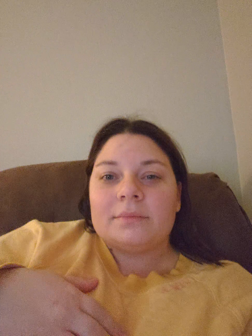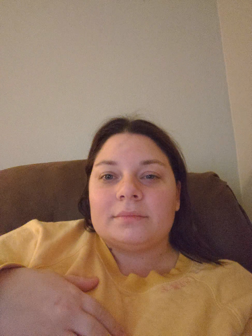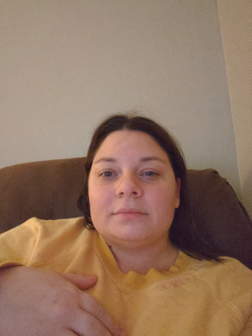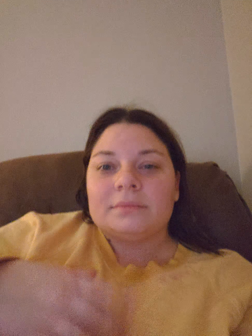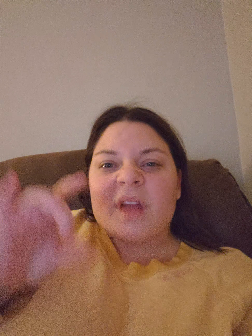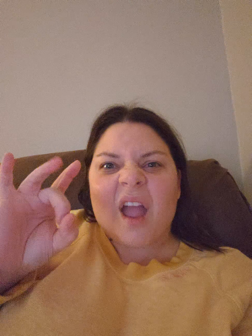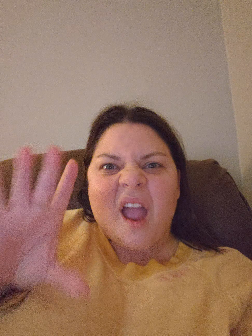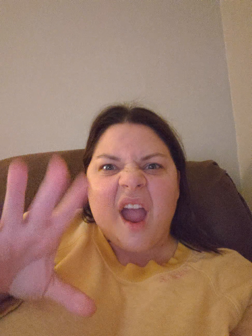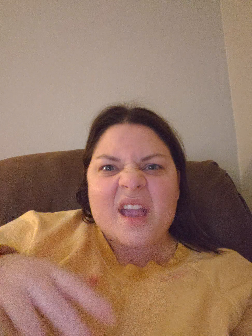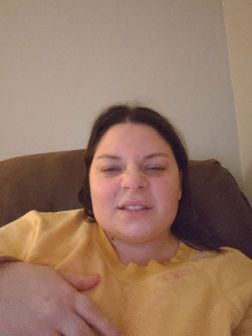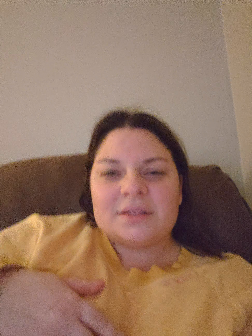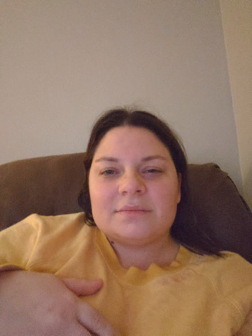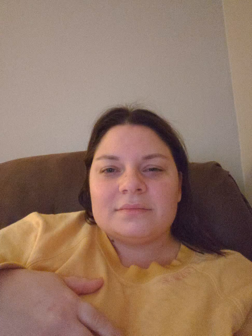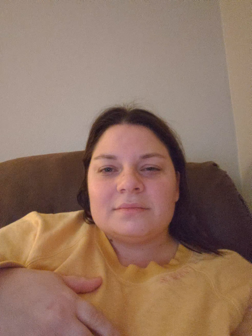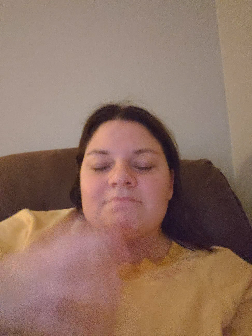hate